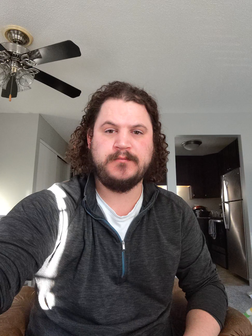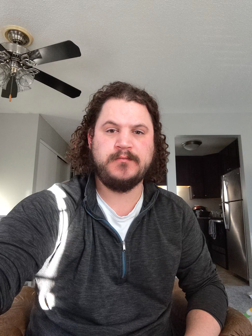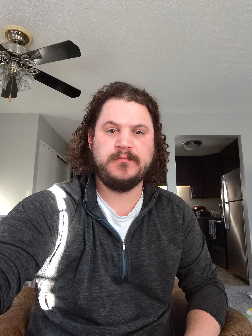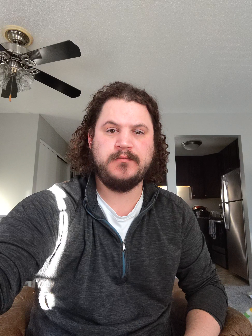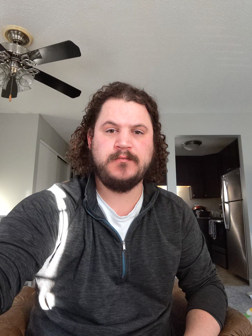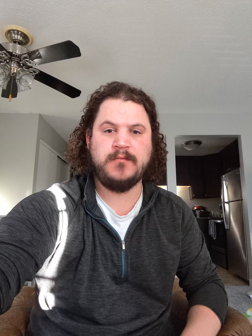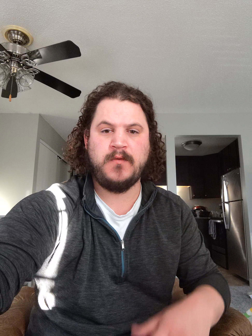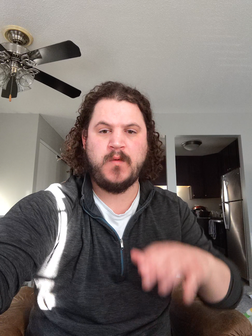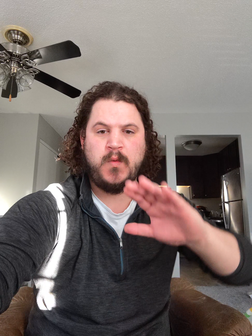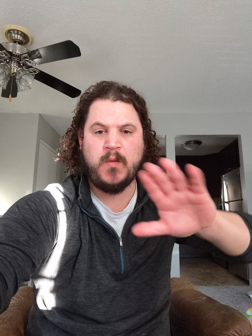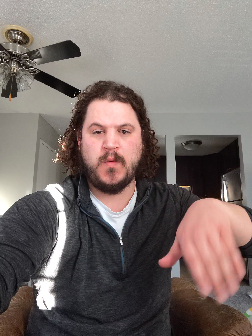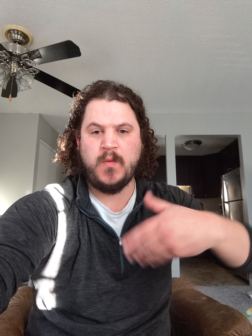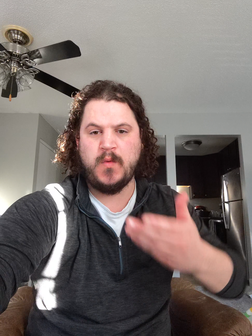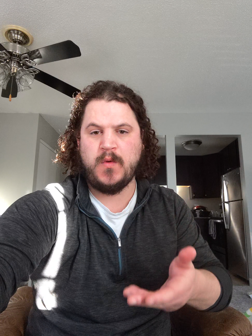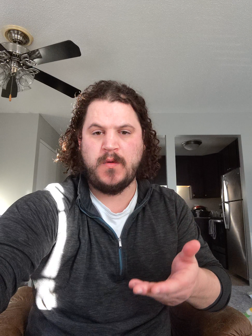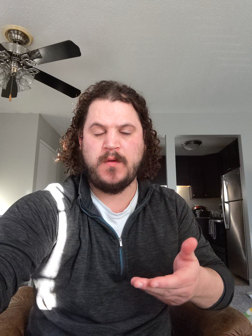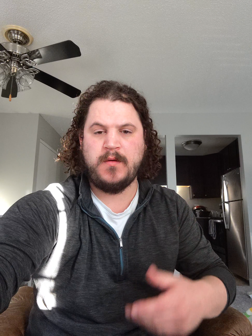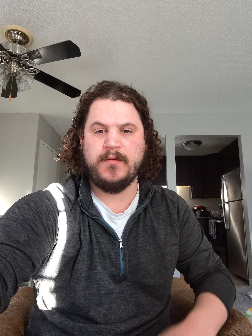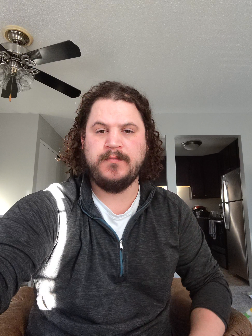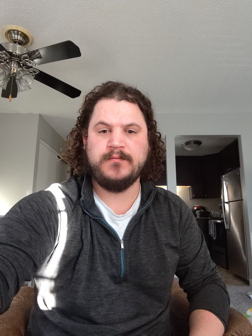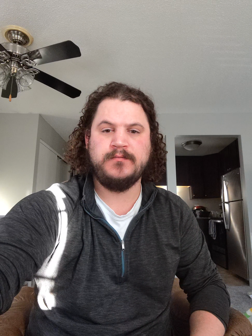all